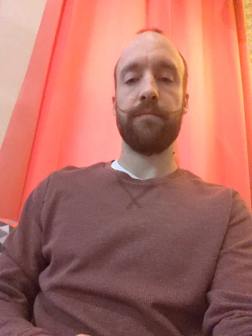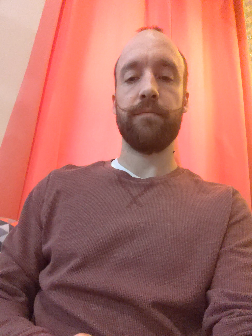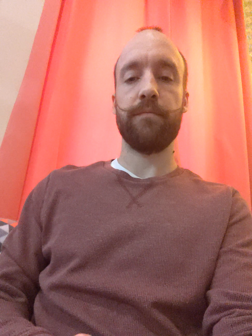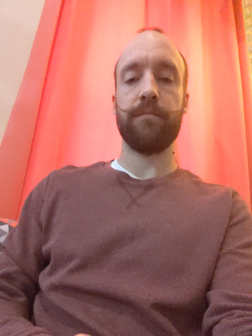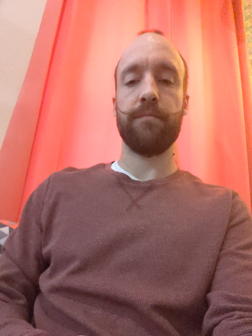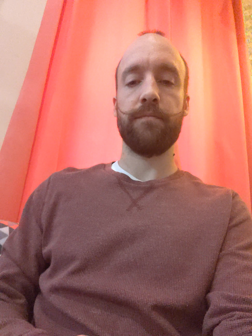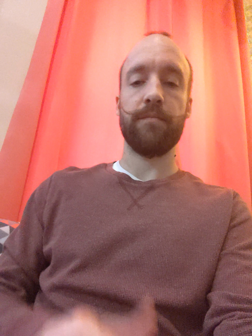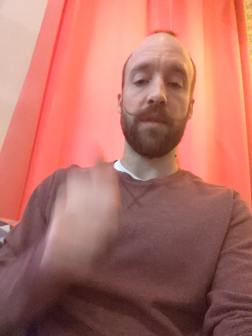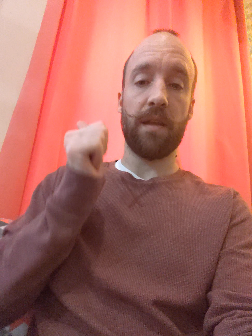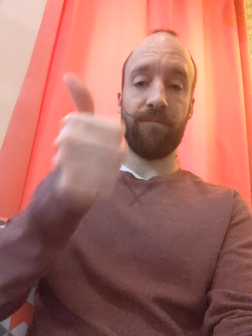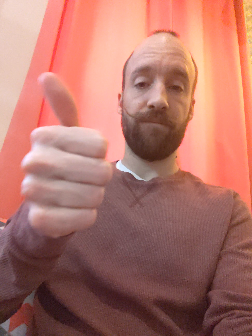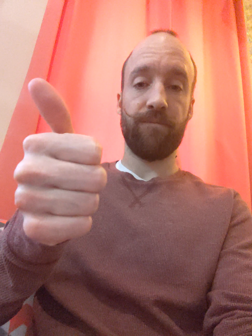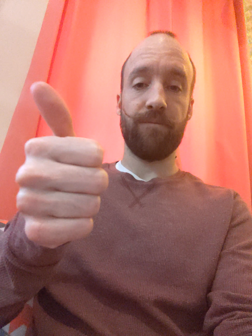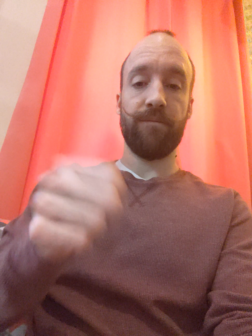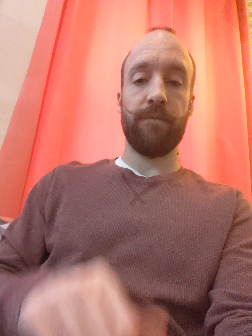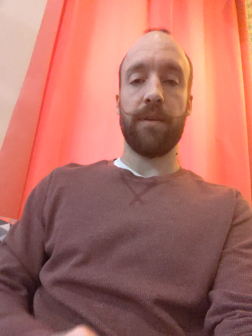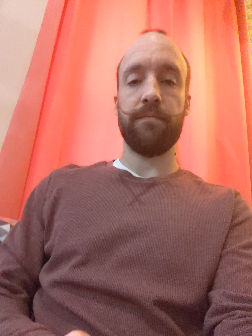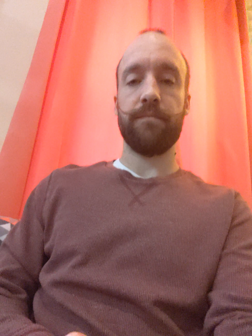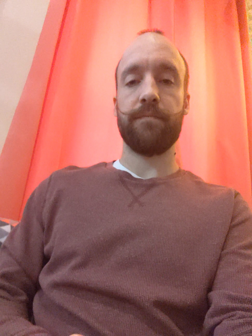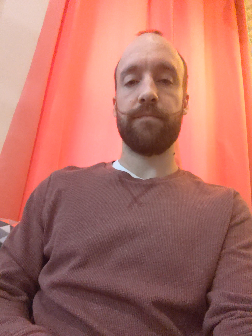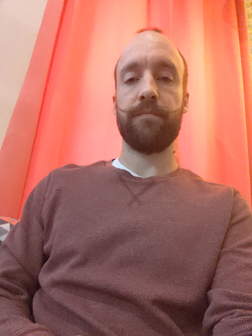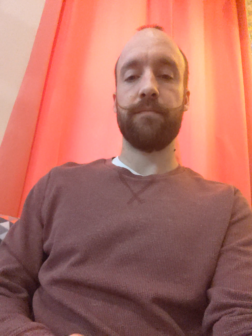yourself